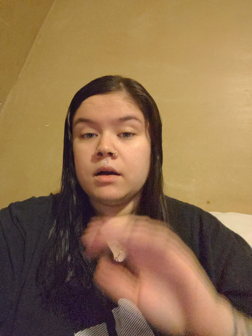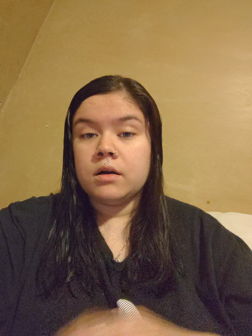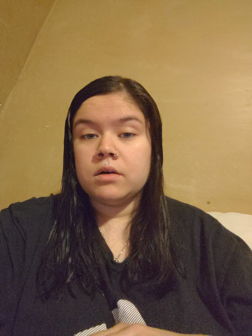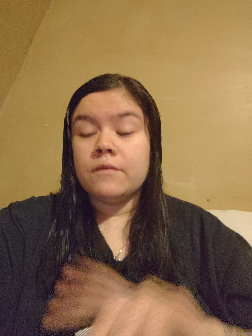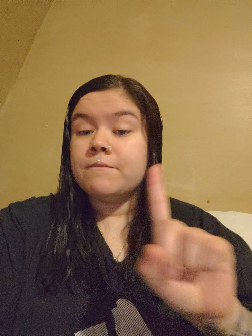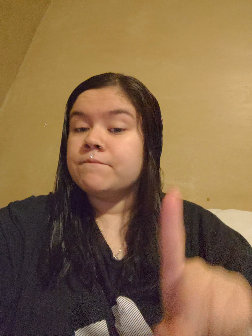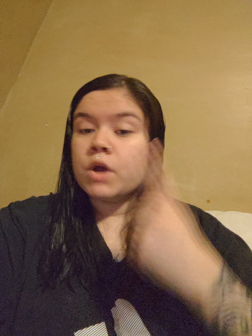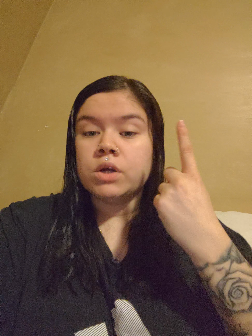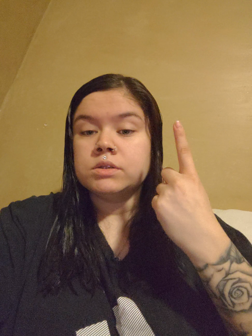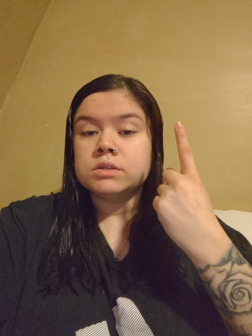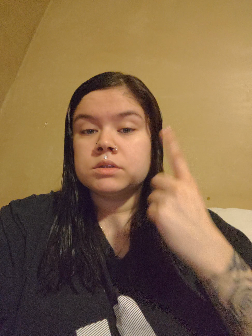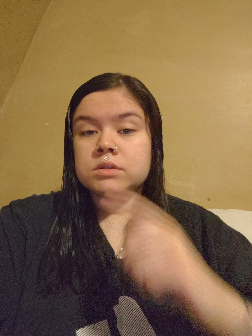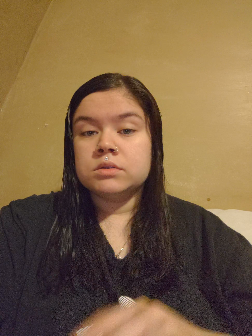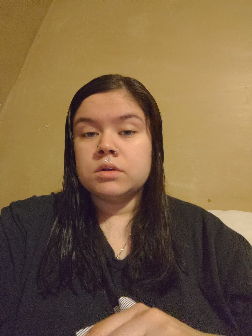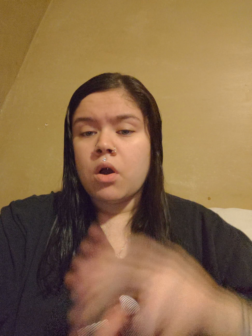first